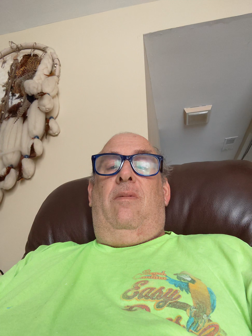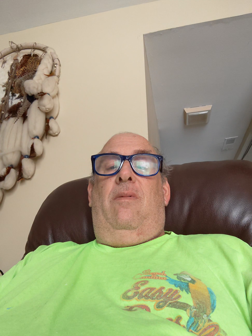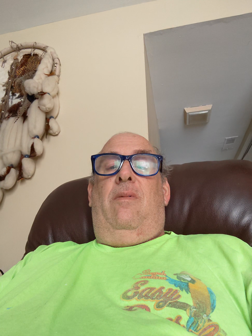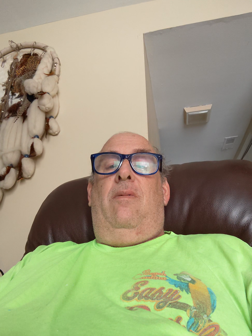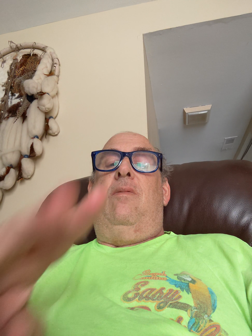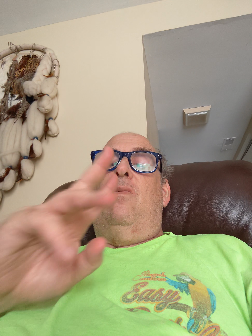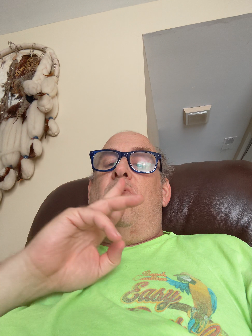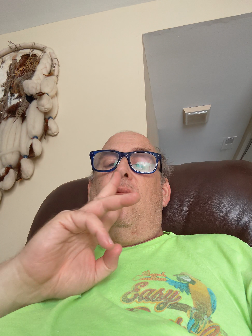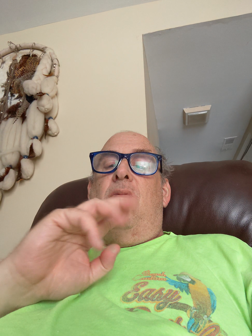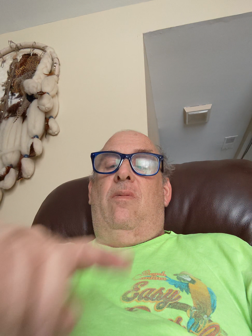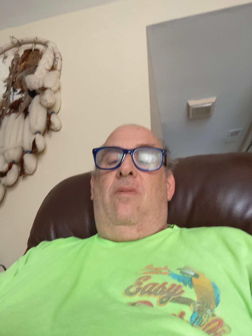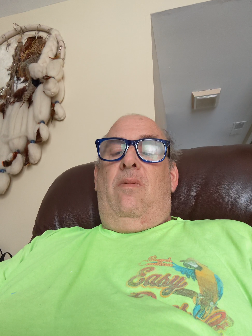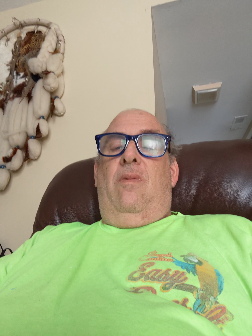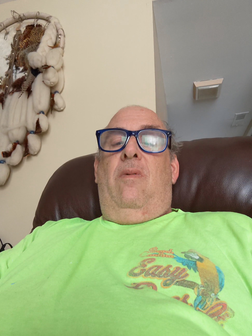water